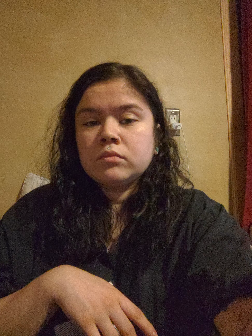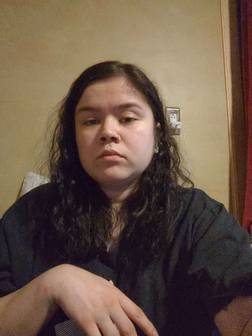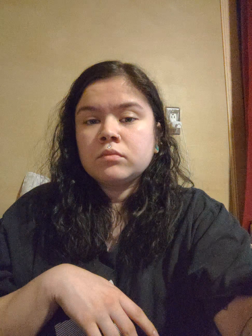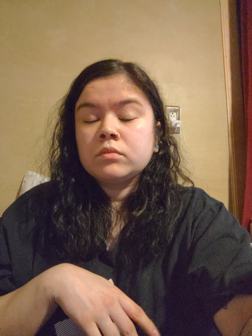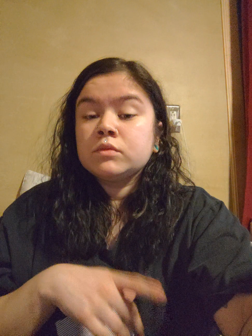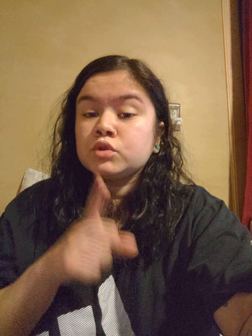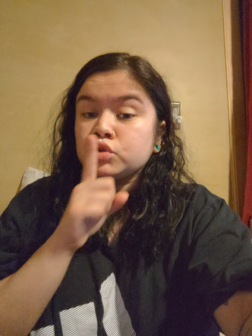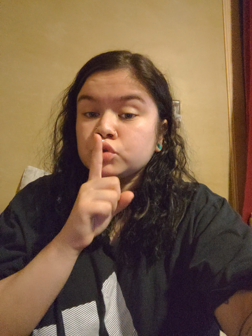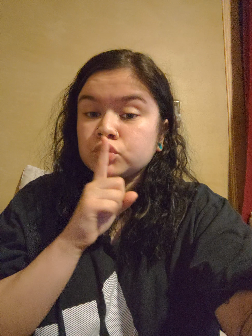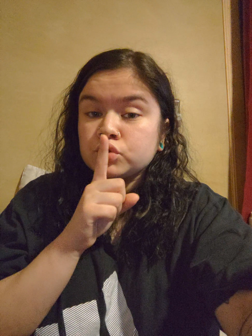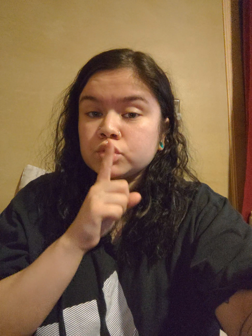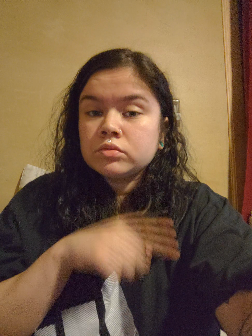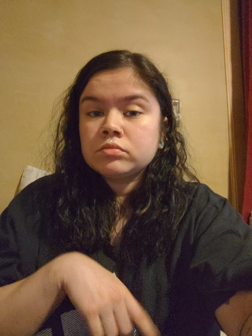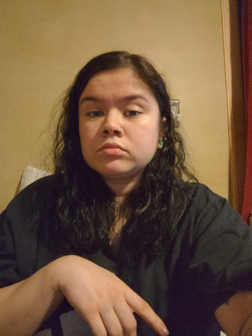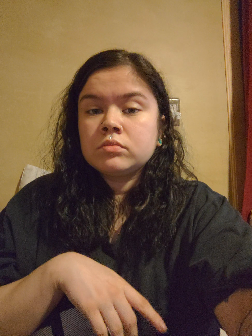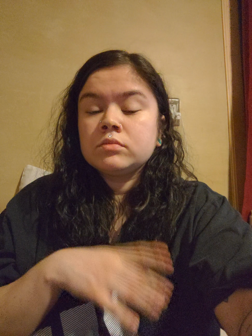shhh